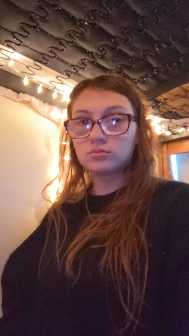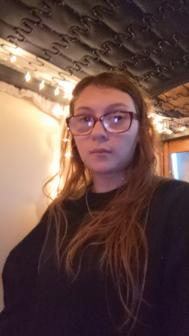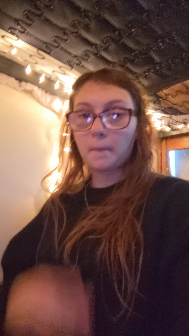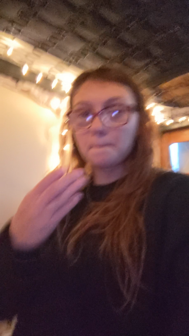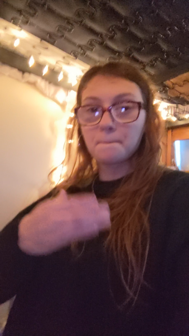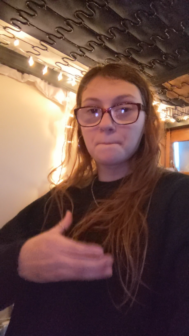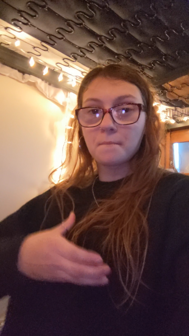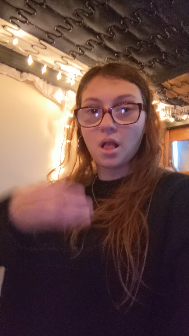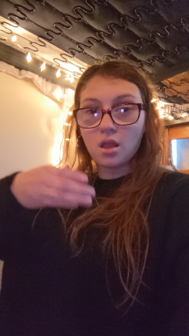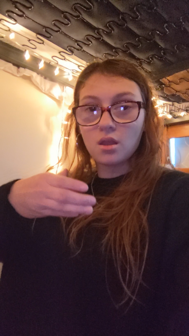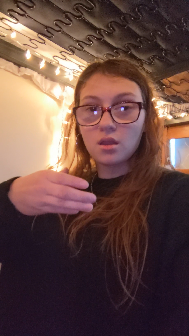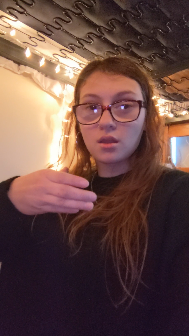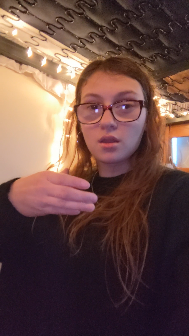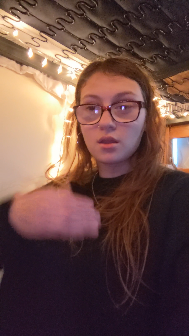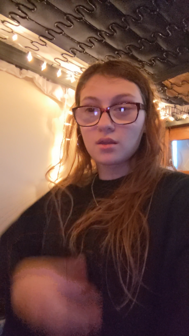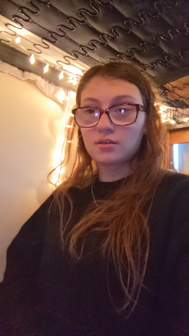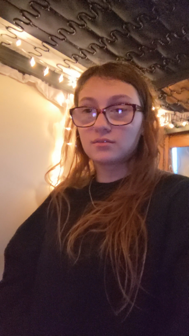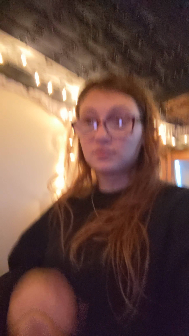bucket